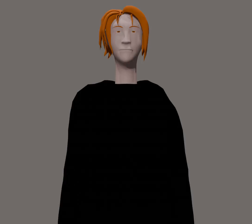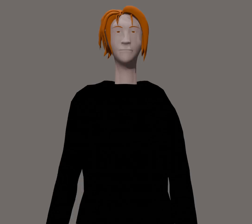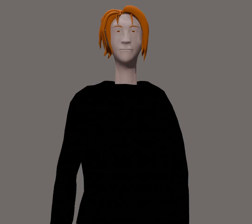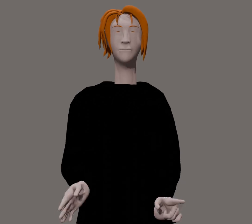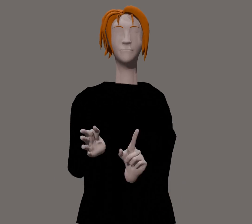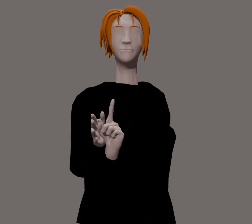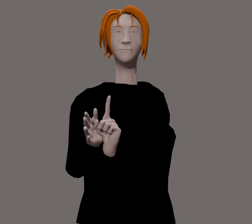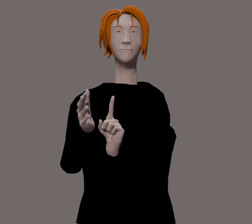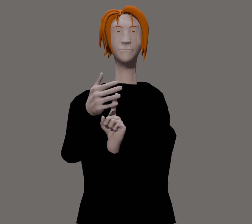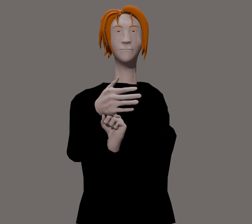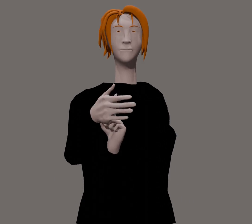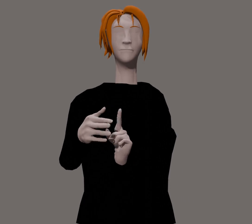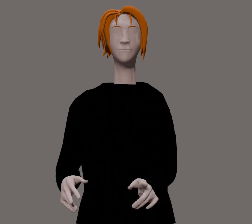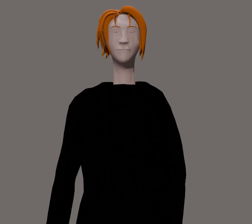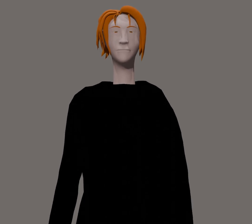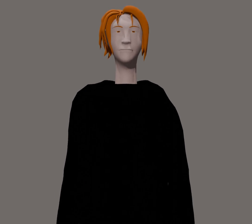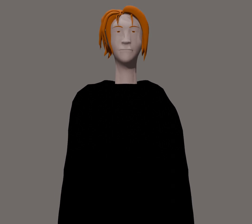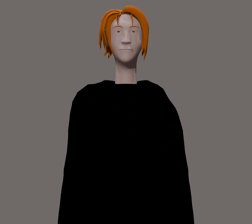Bypass